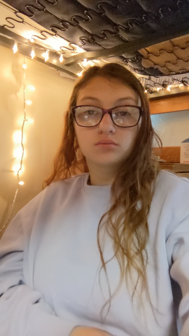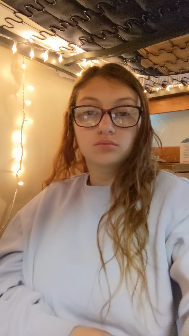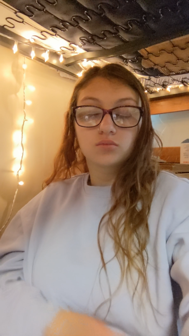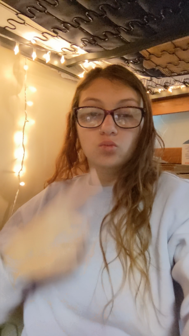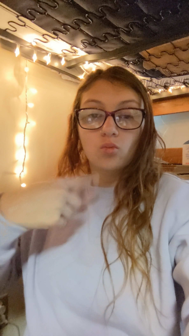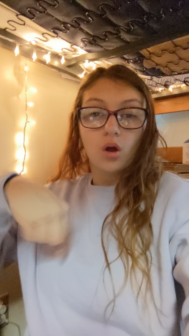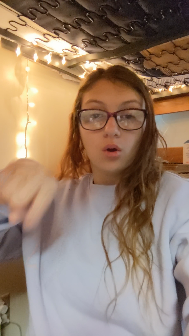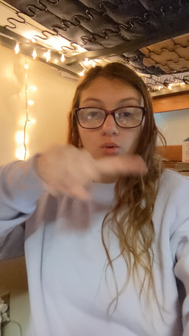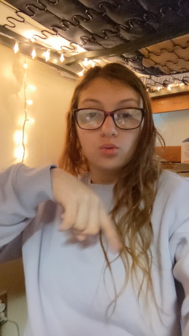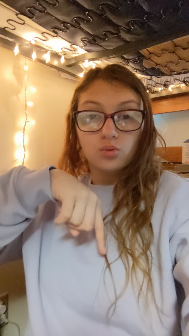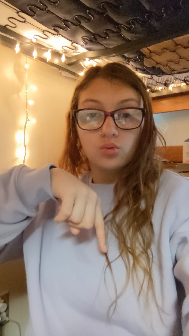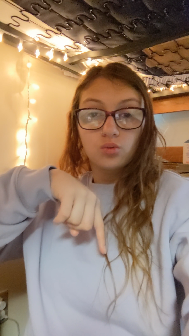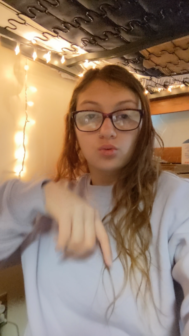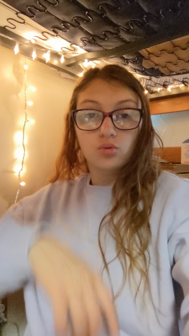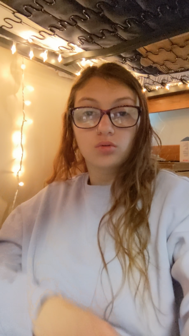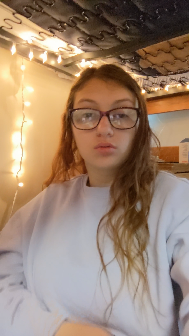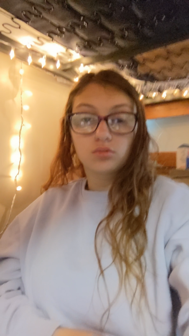around